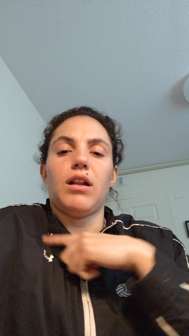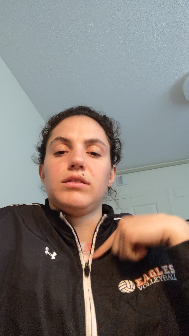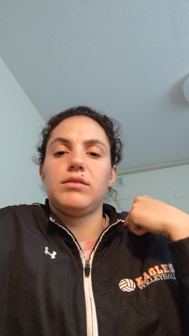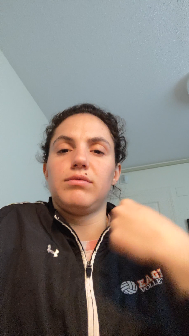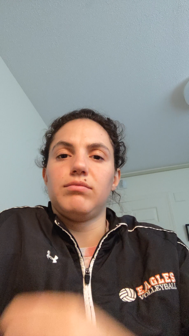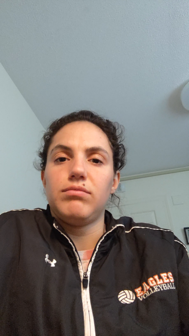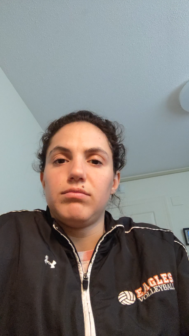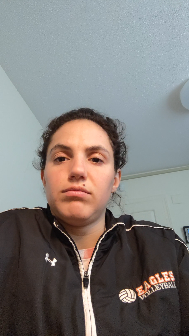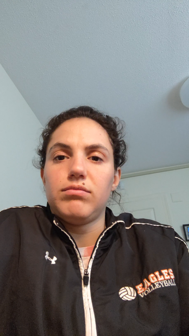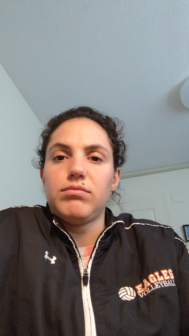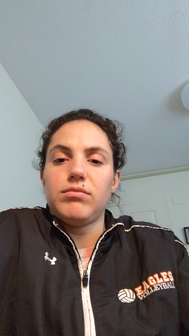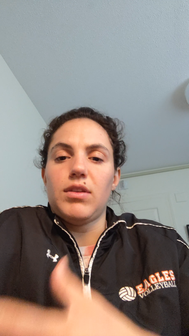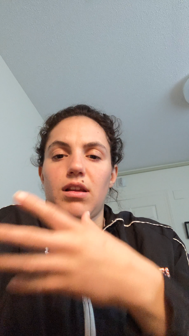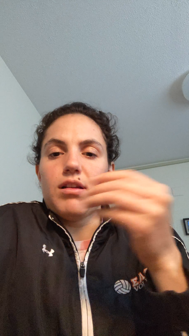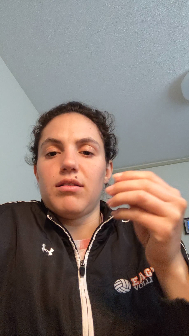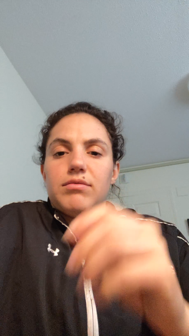and